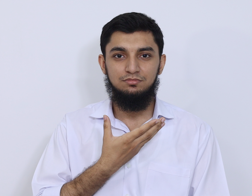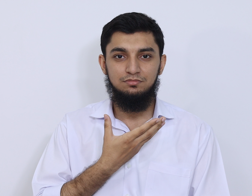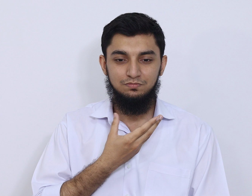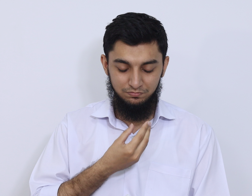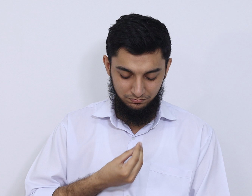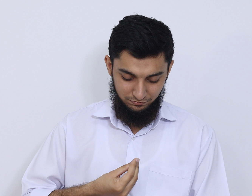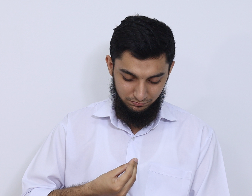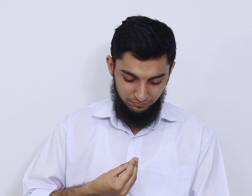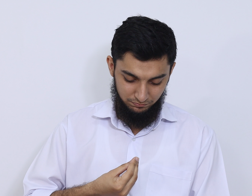sad